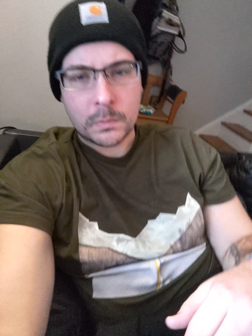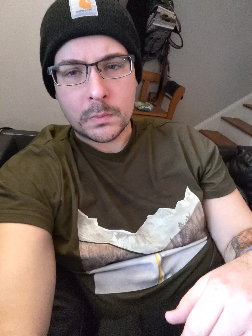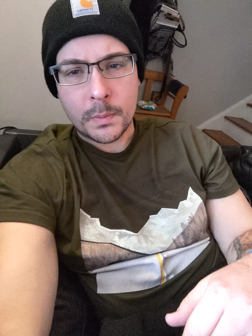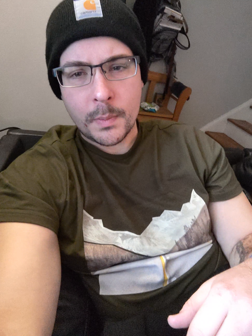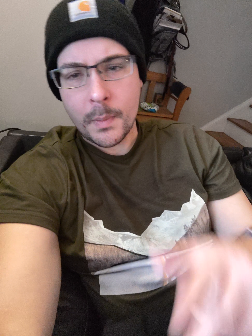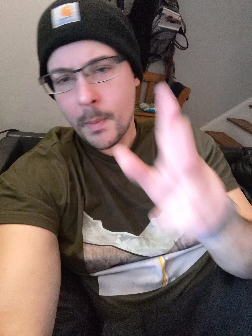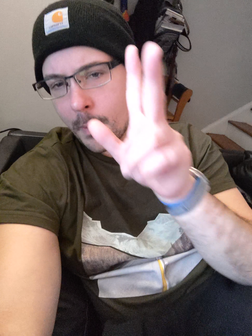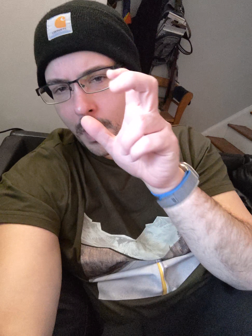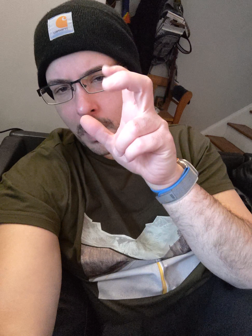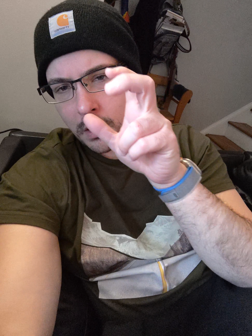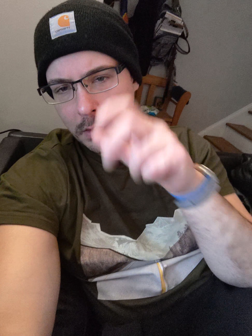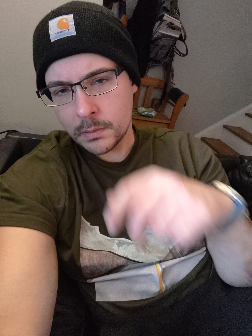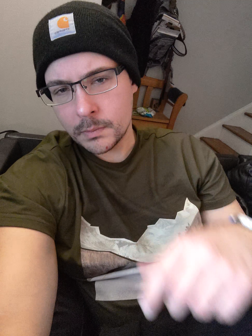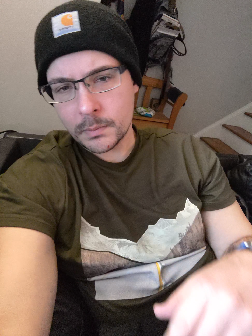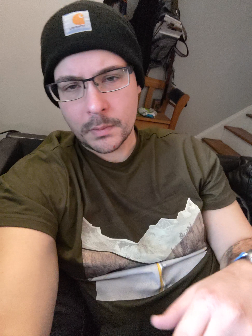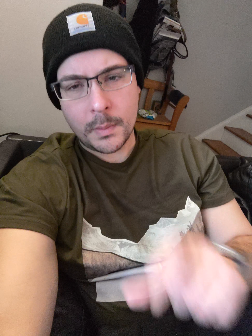bug